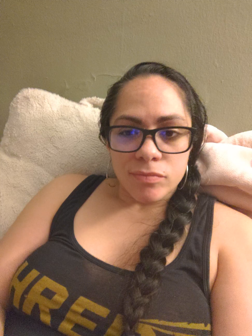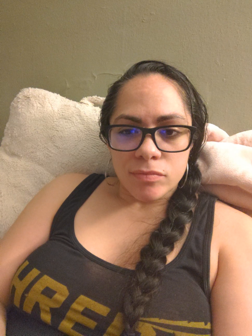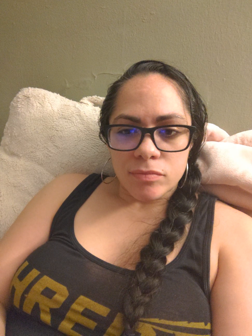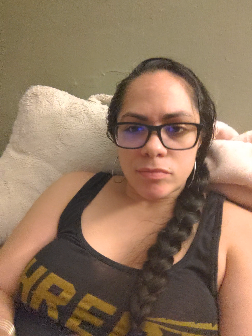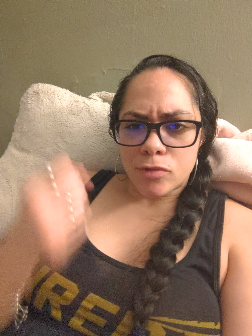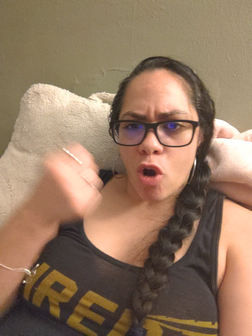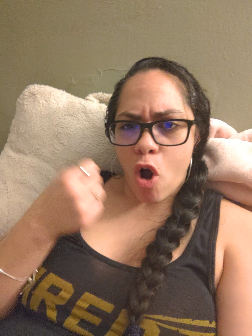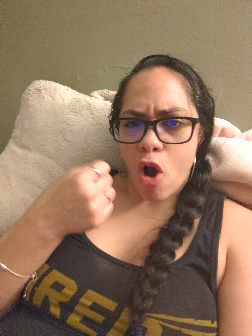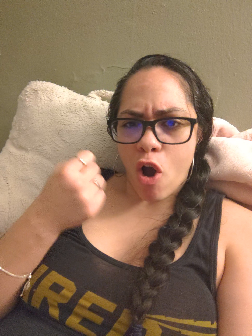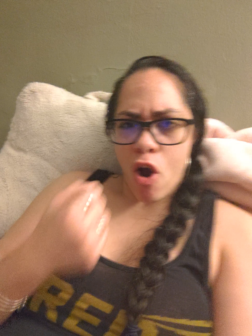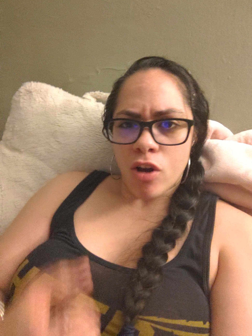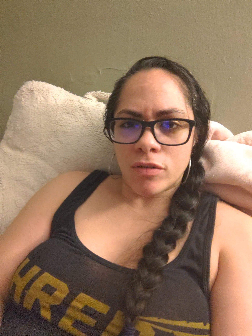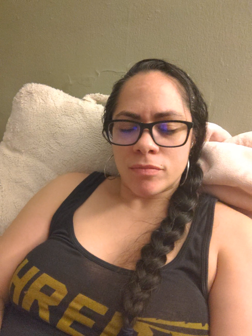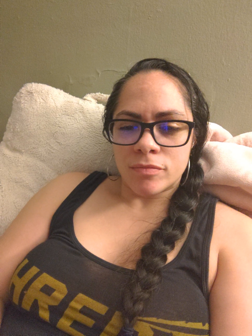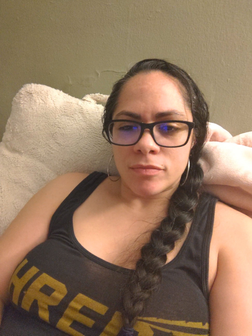car